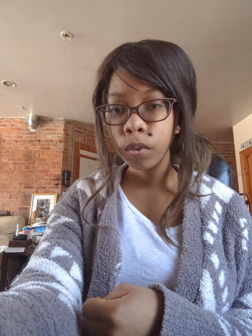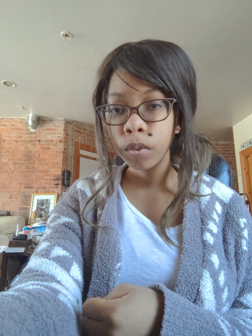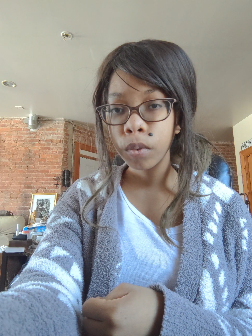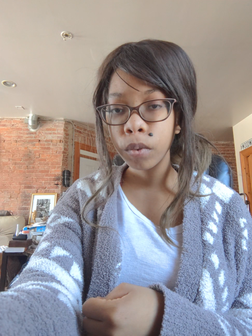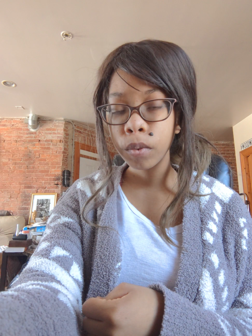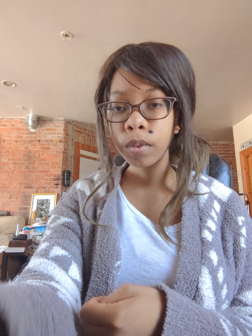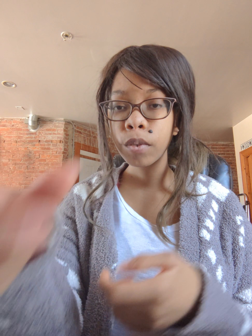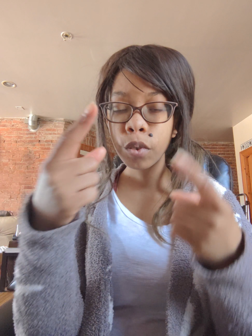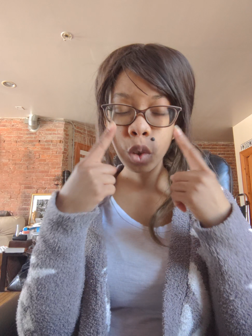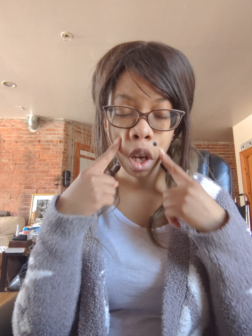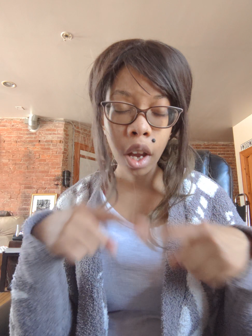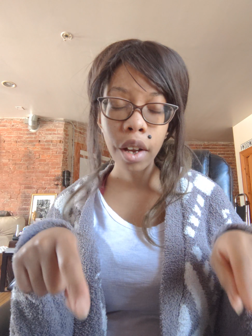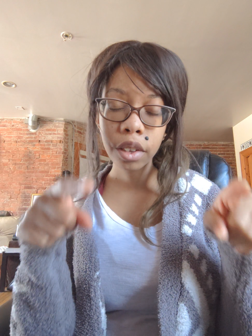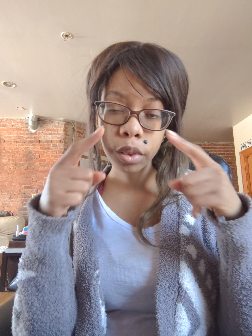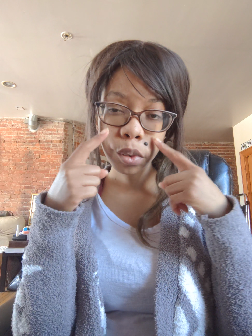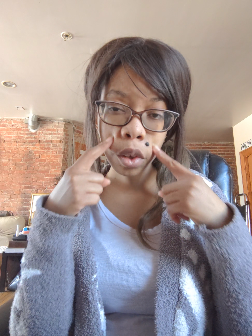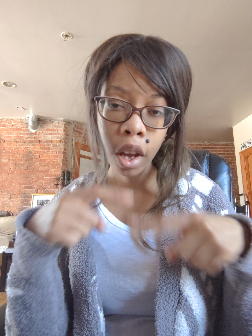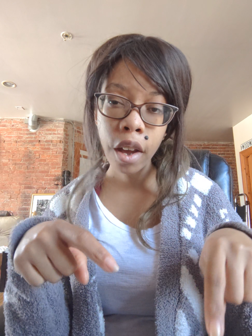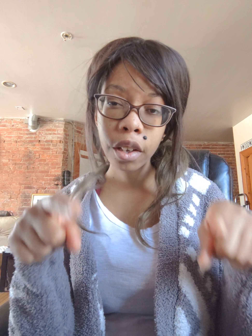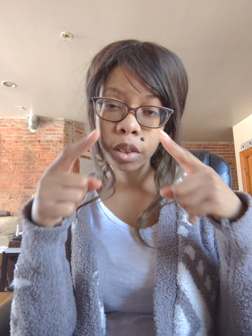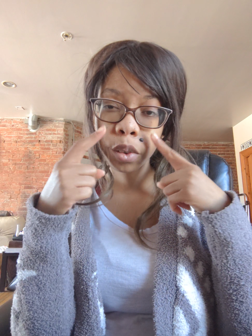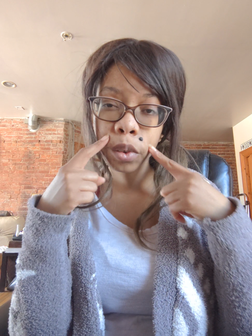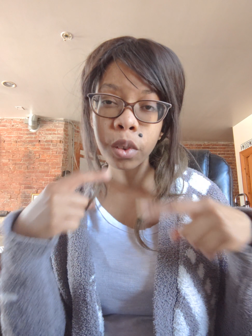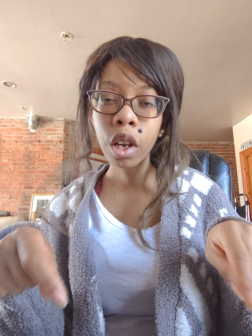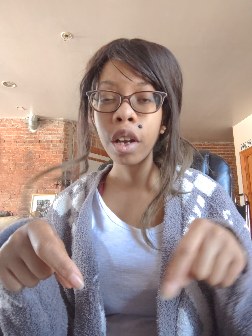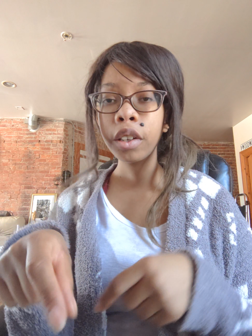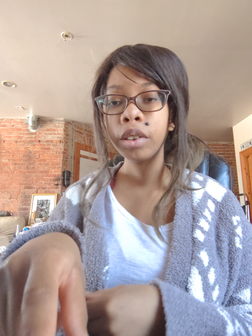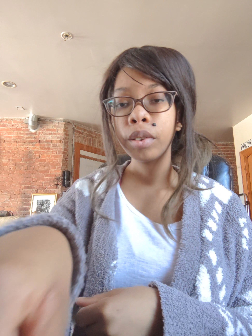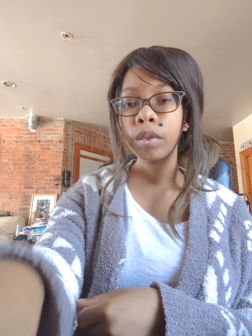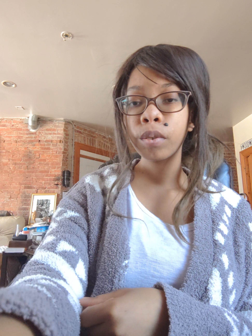cry